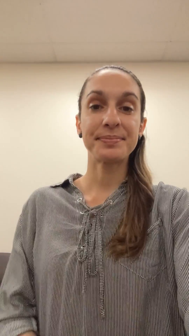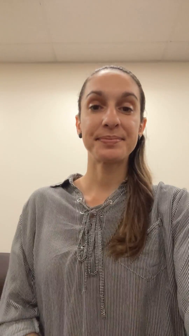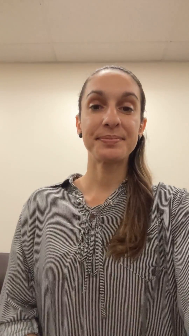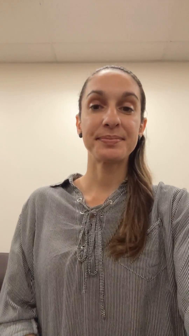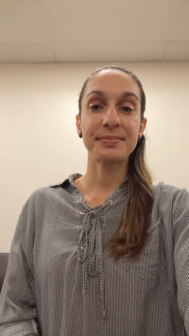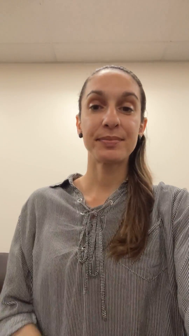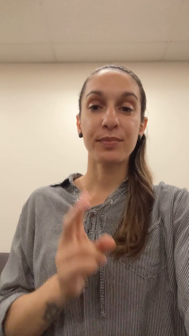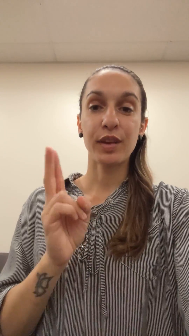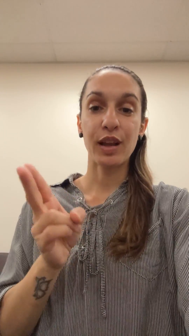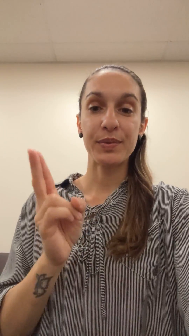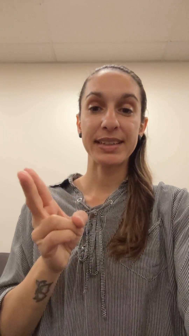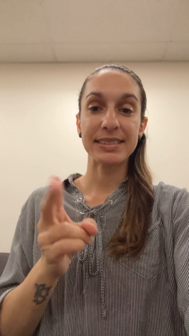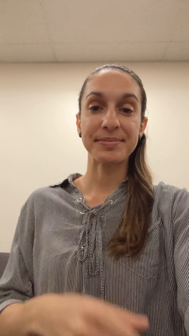hurry